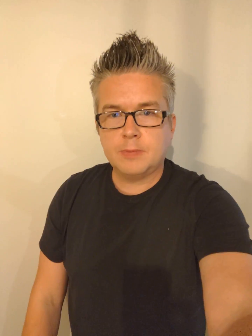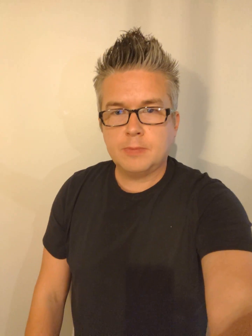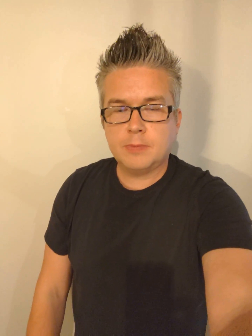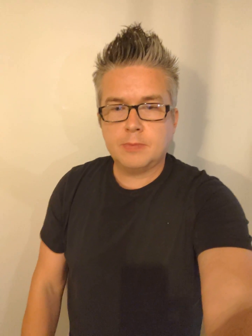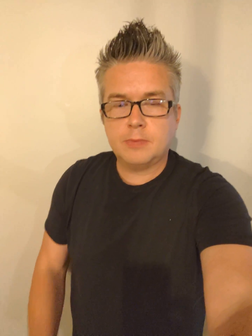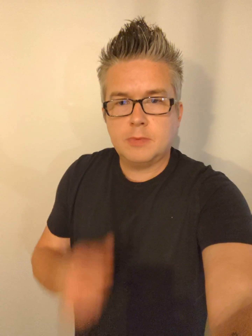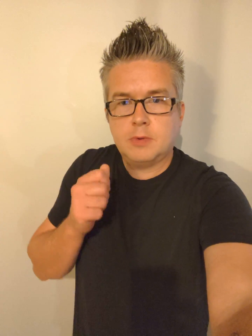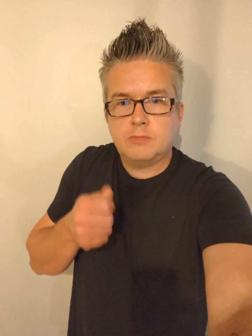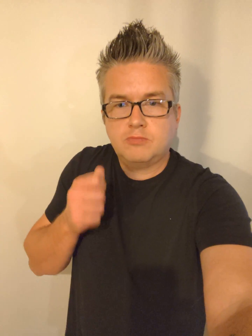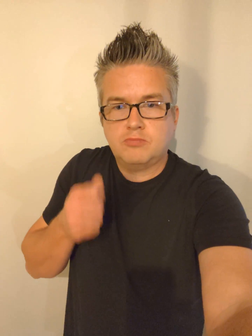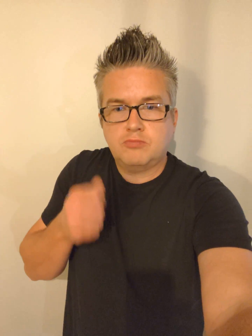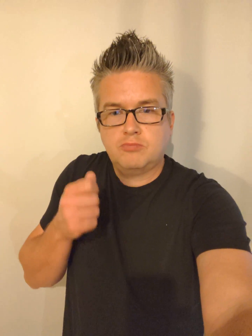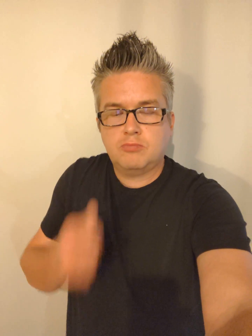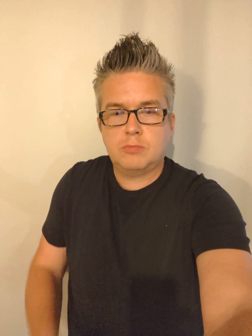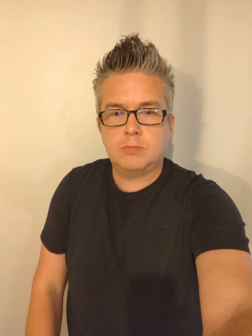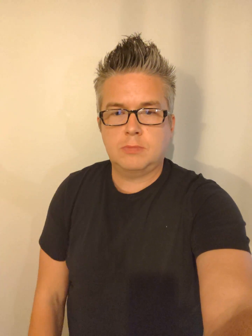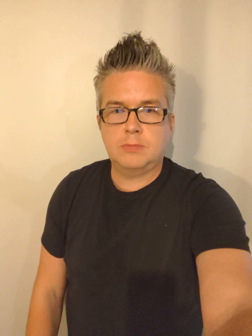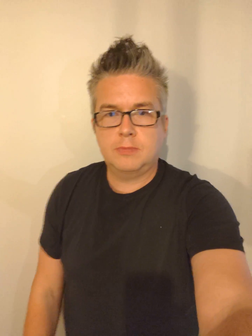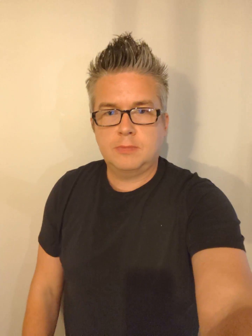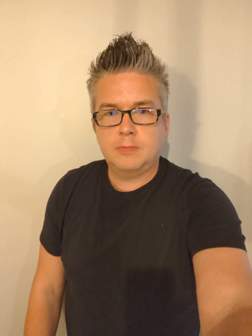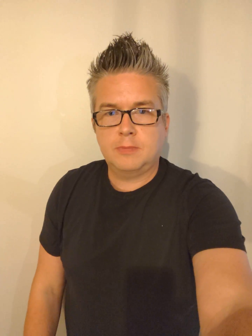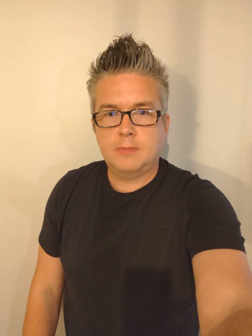cart